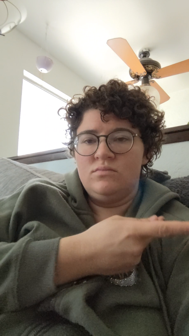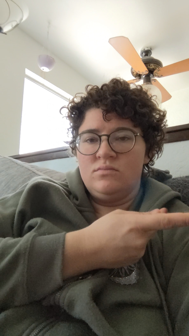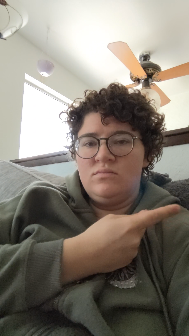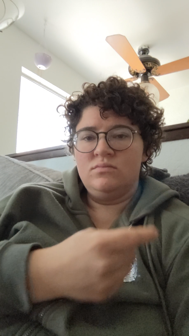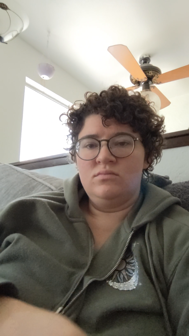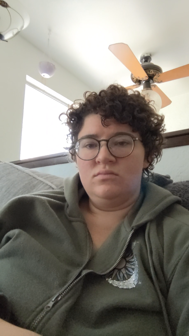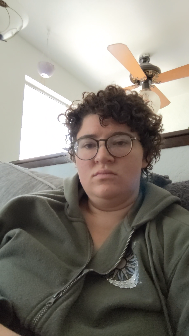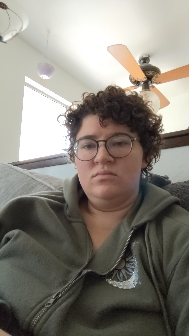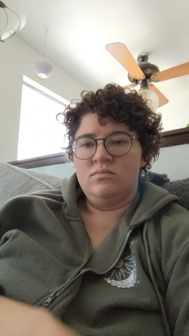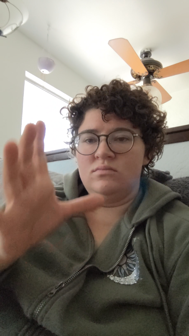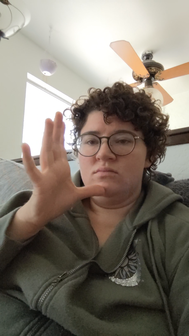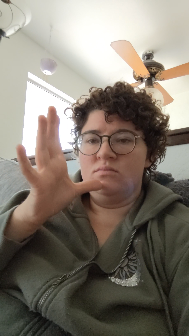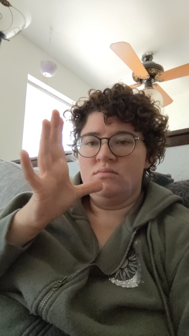mommy